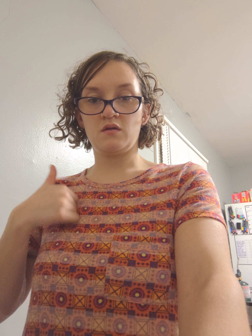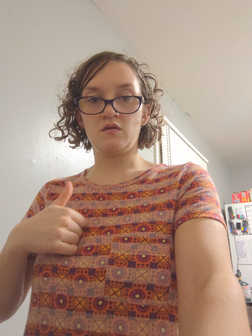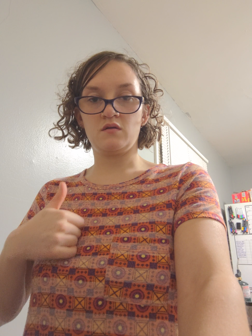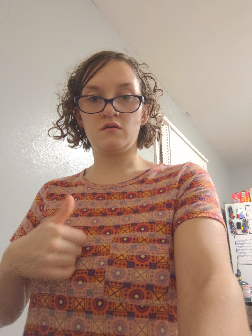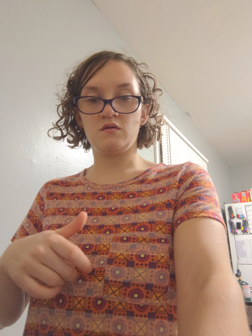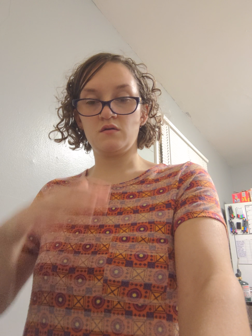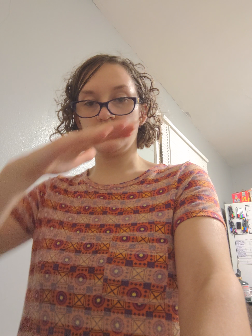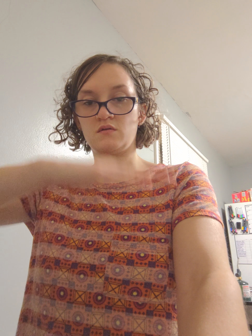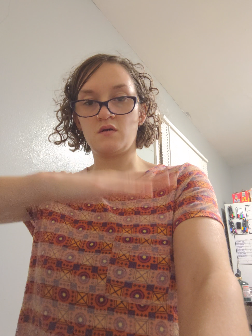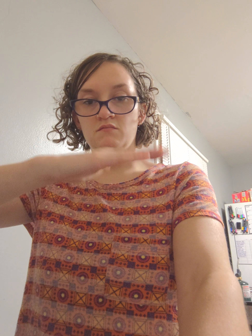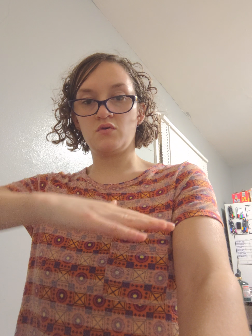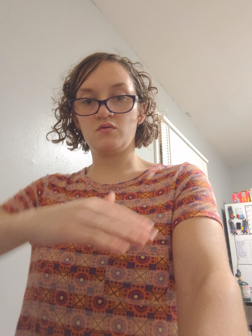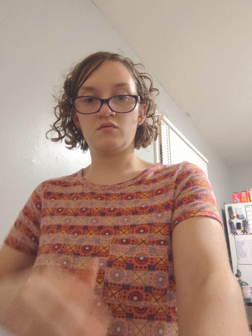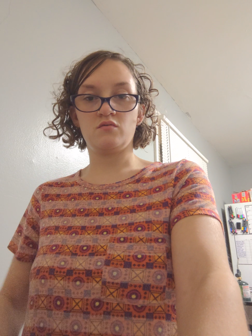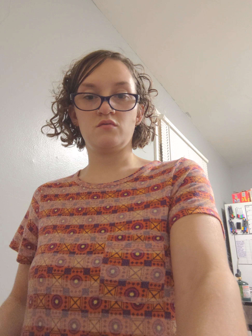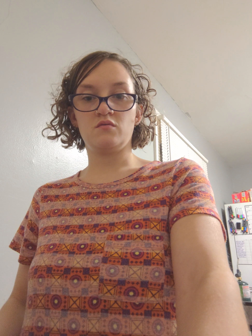table